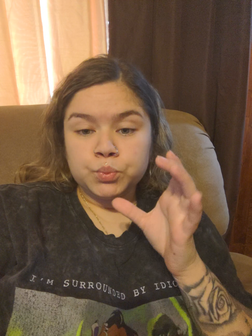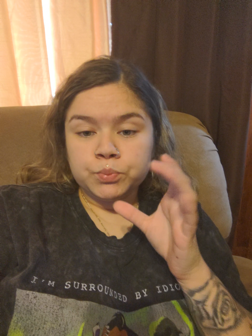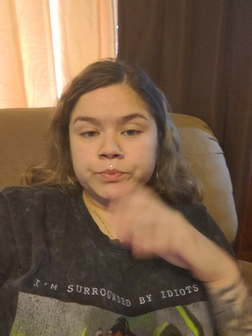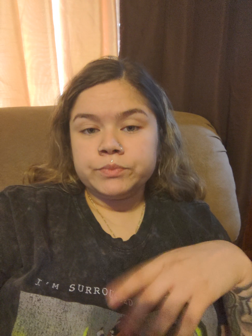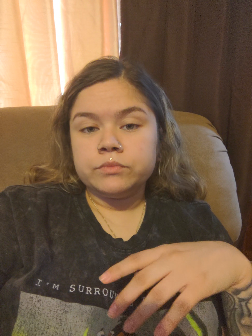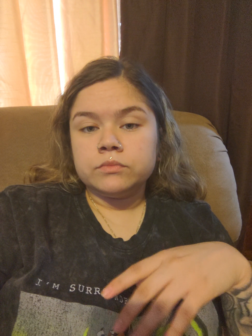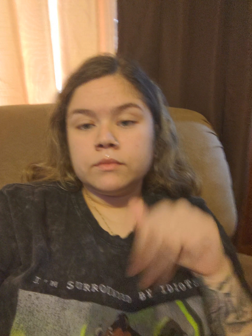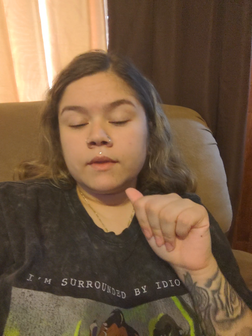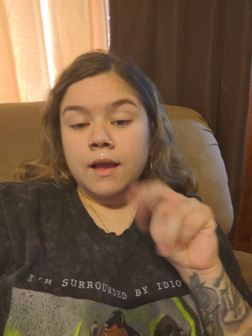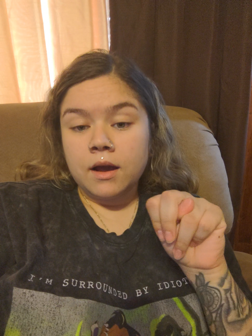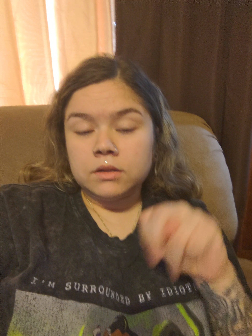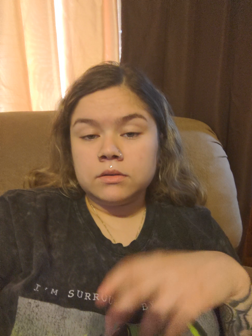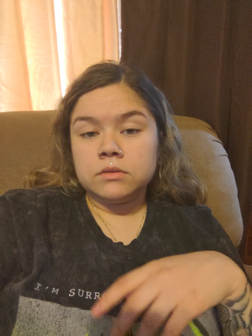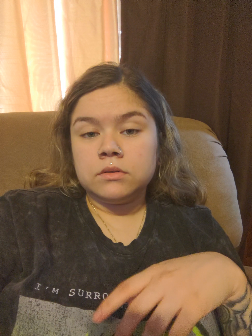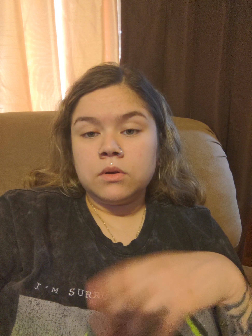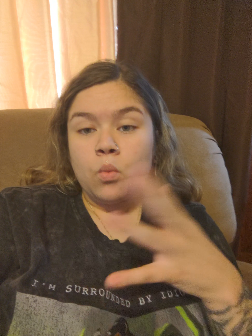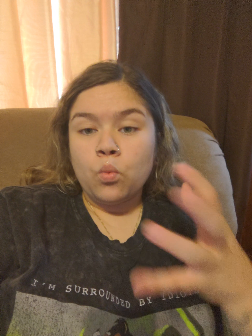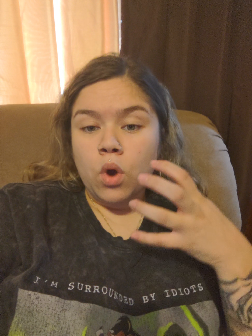an